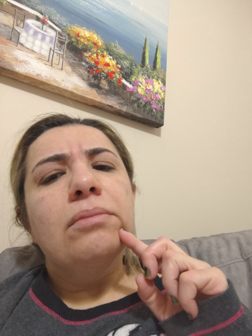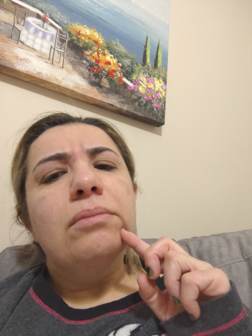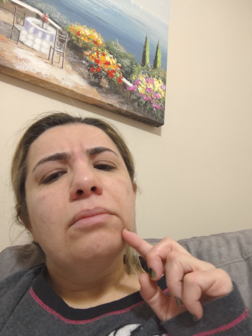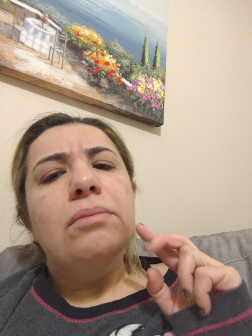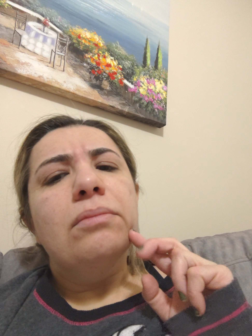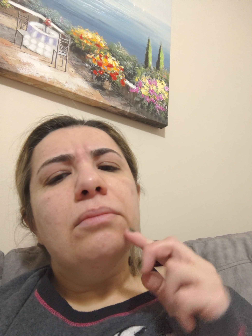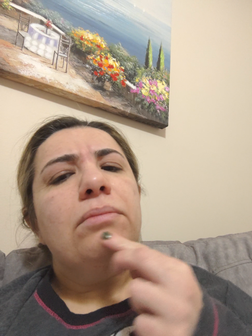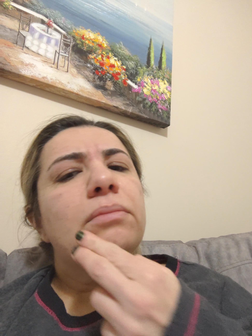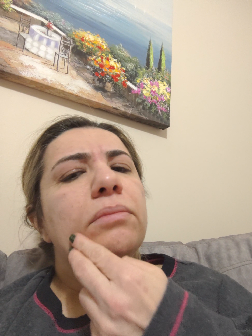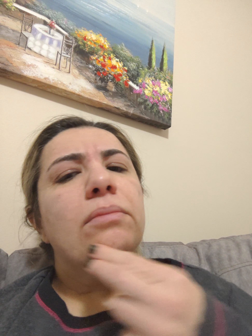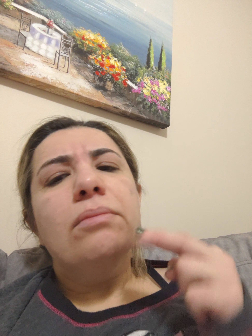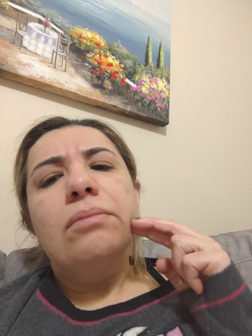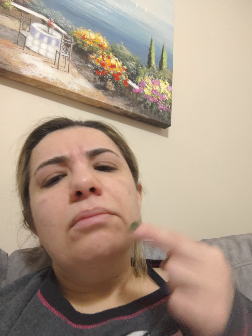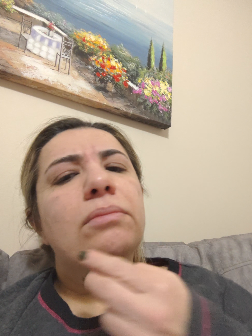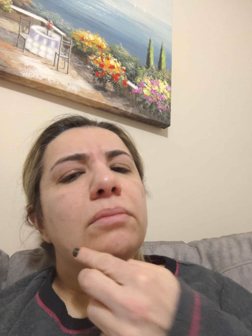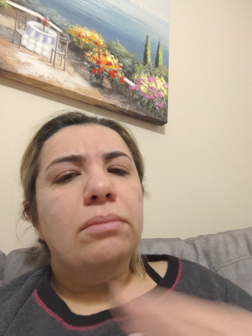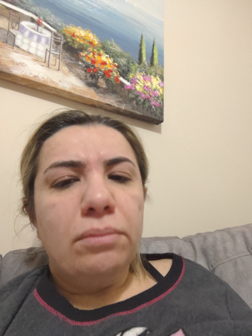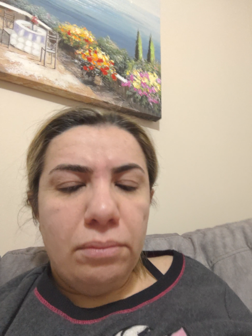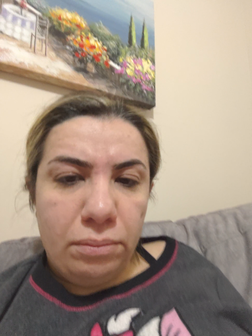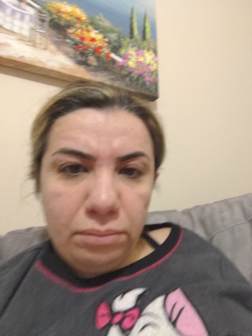chin